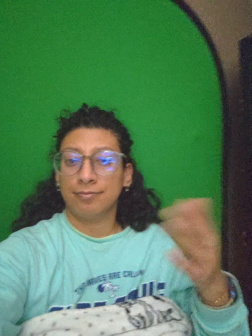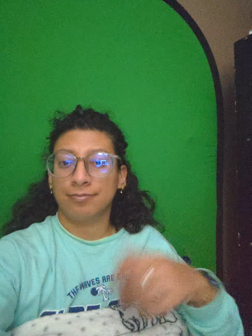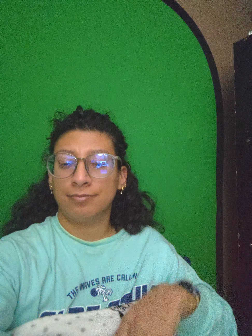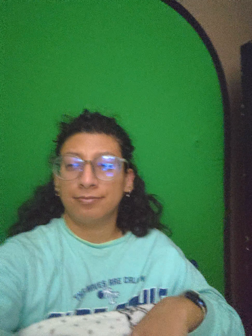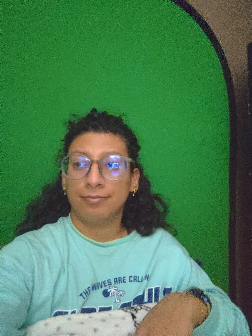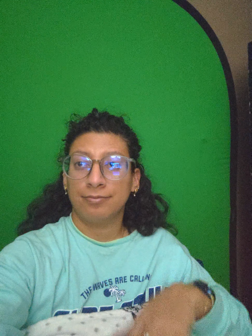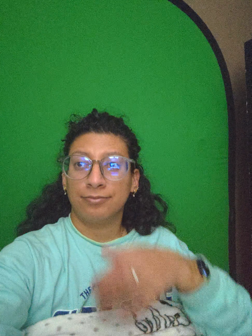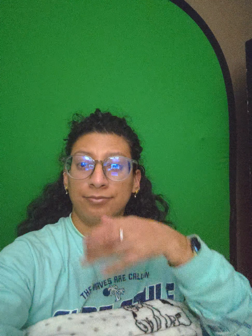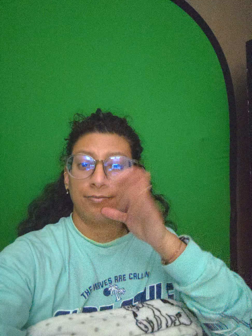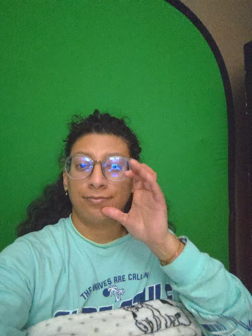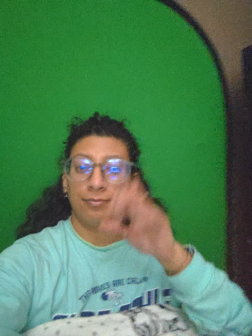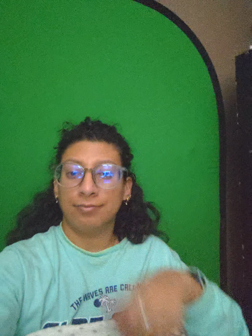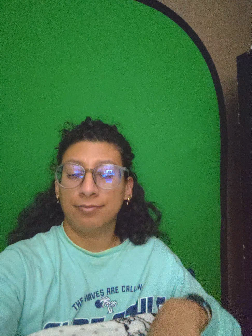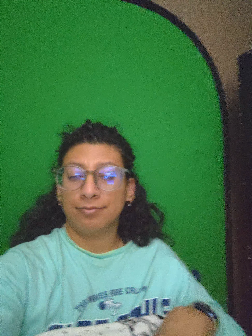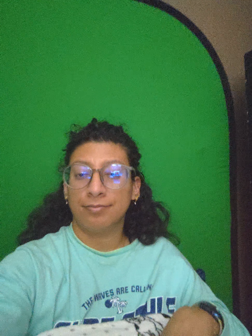drink